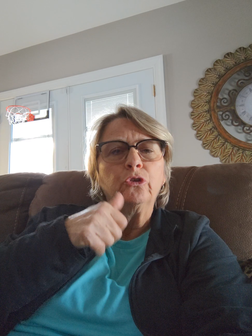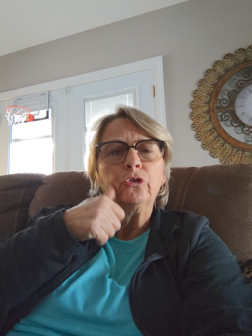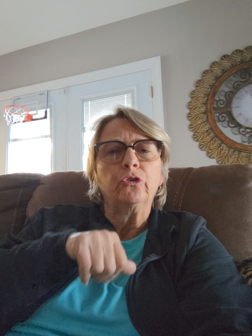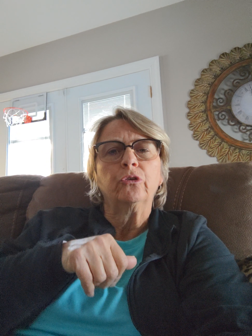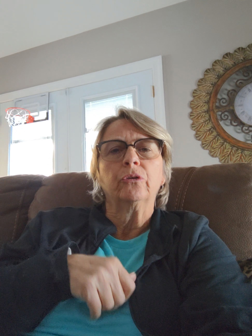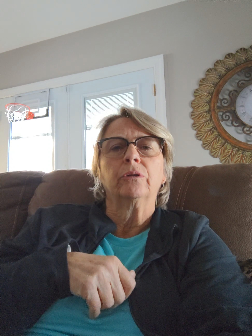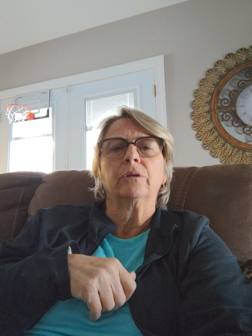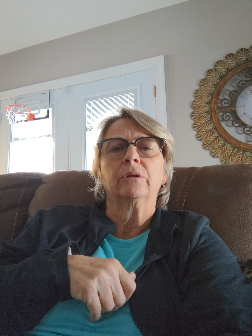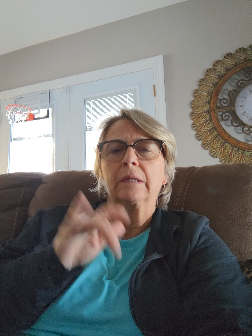girl